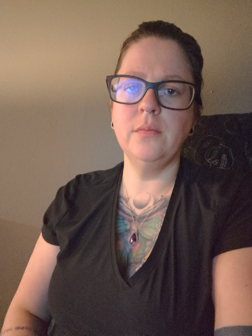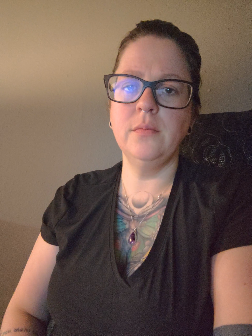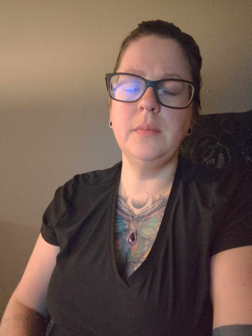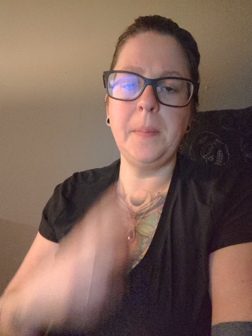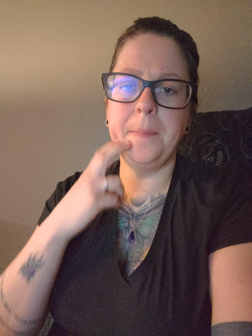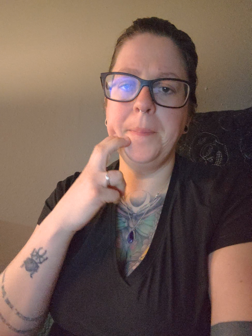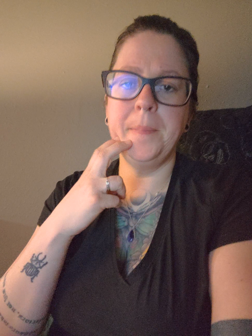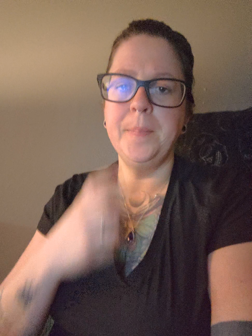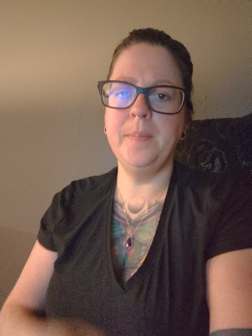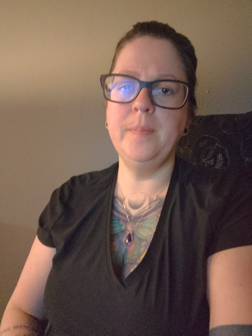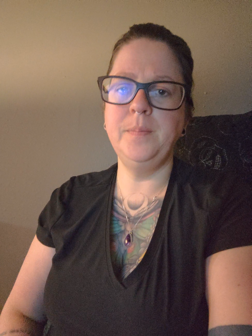gum